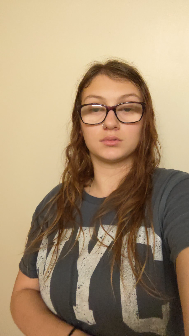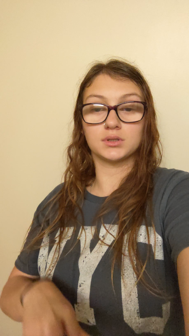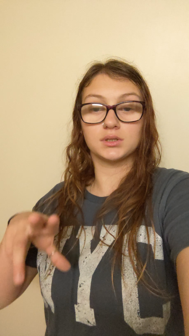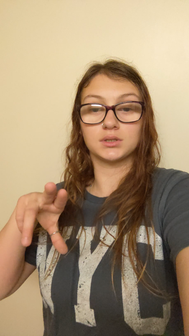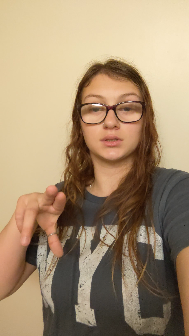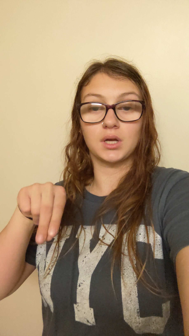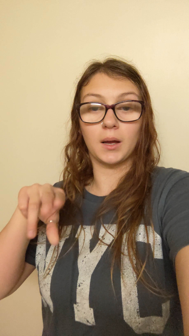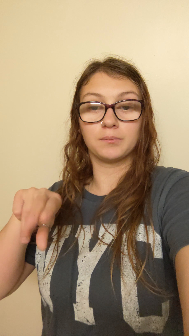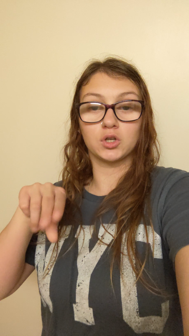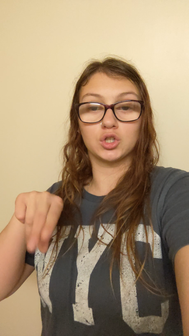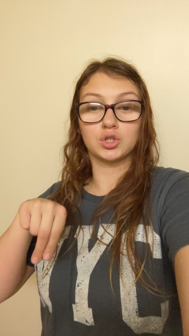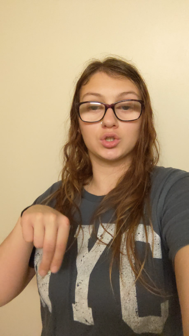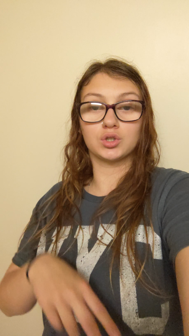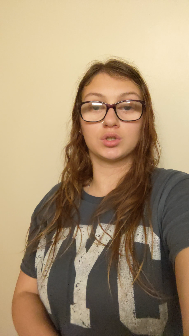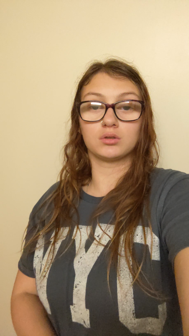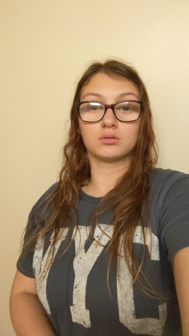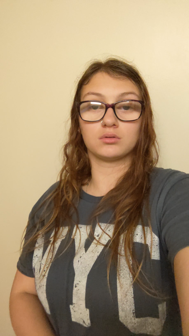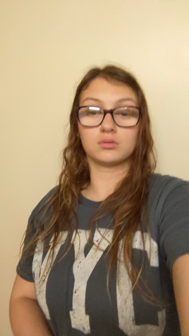diaper